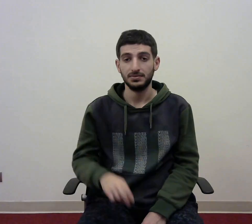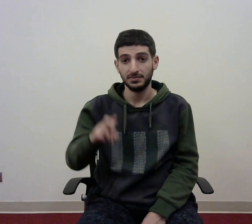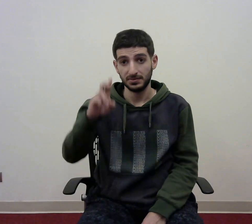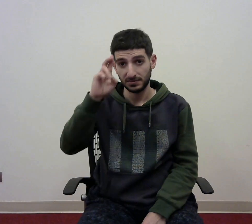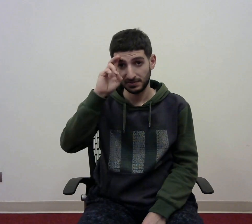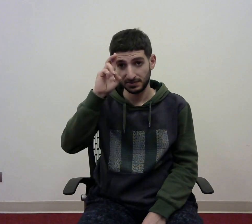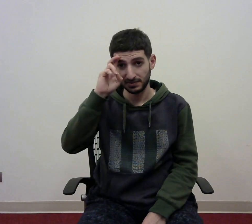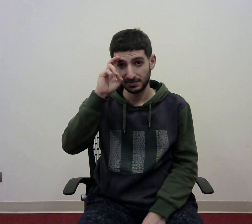dövlət